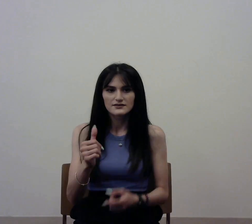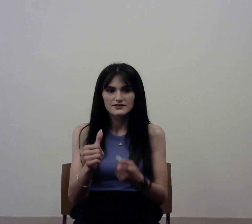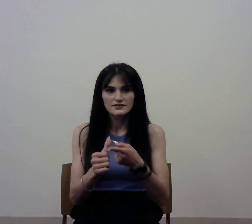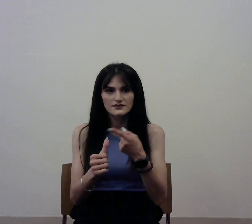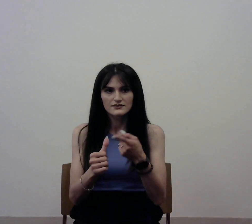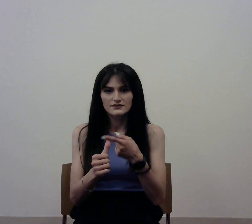ad